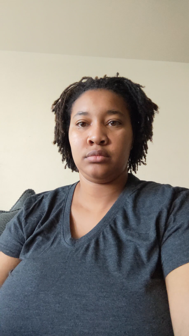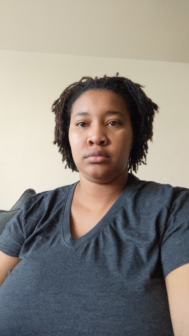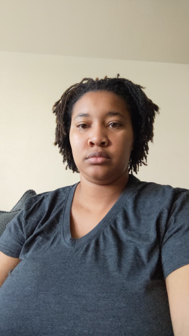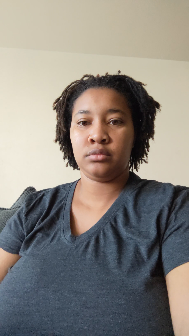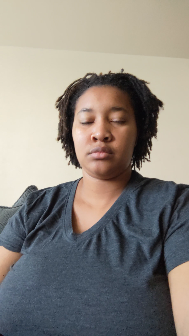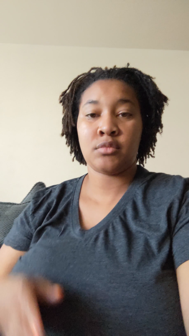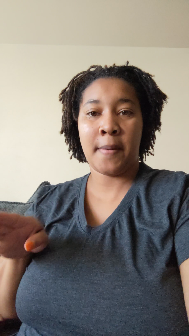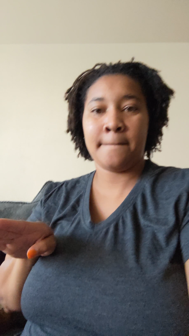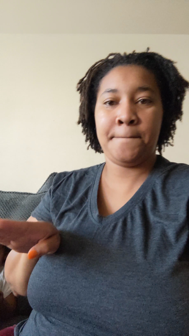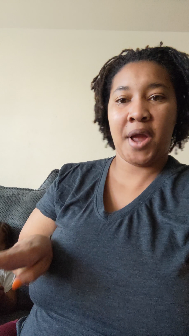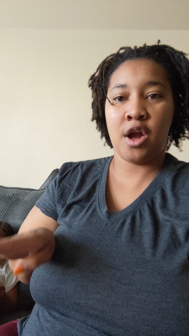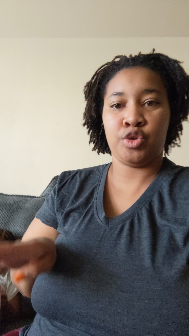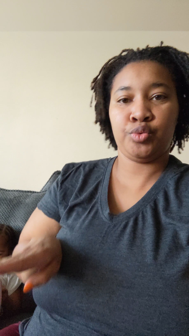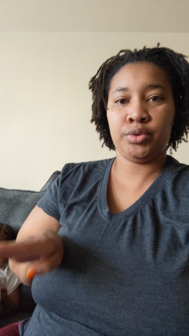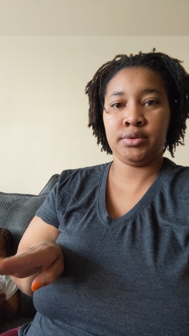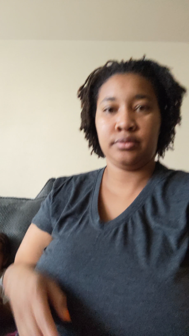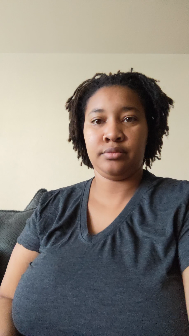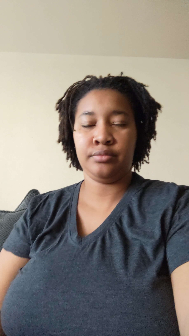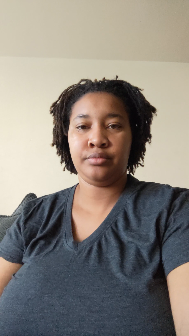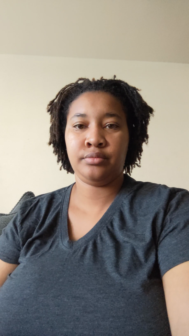penguin